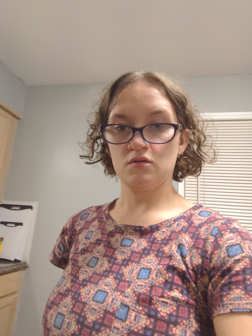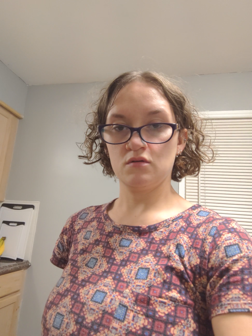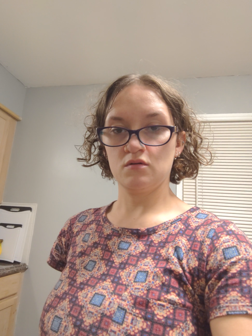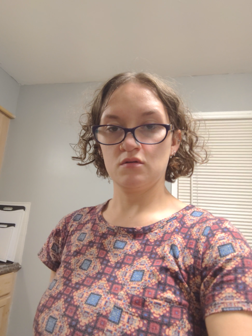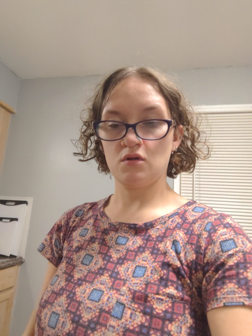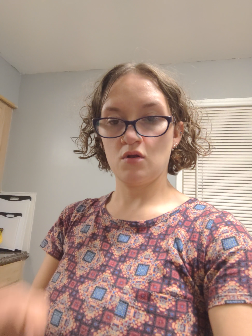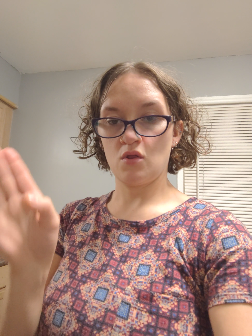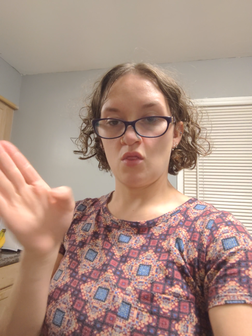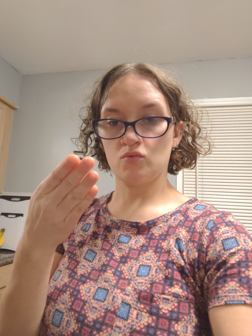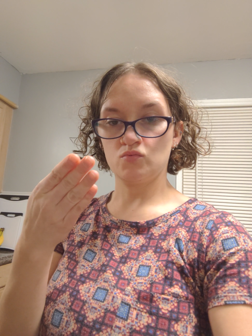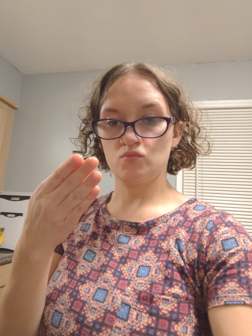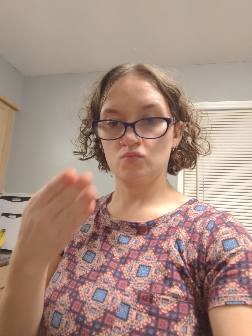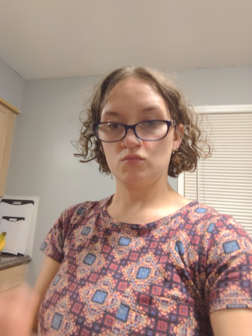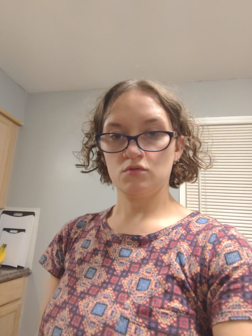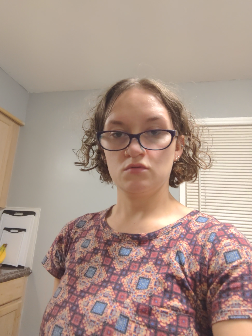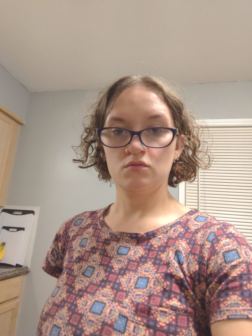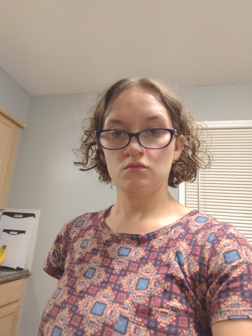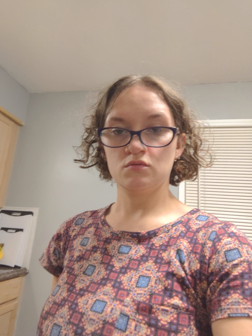close